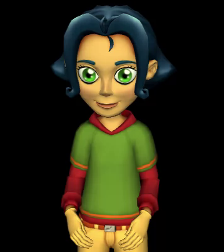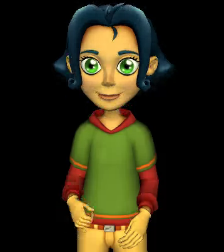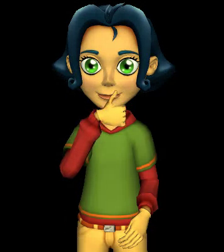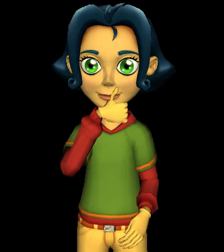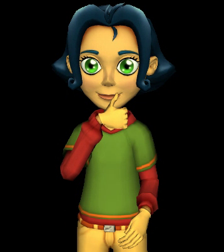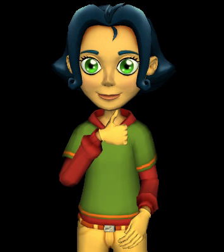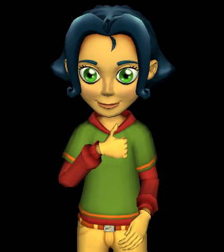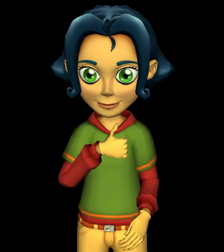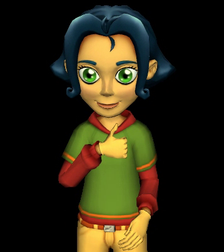ألم